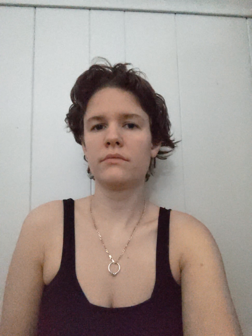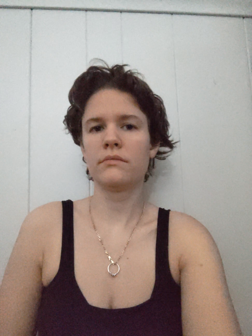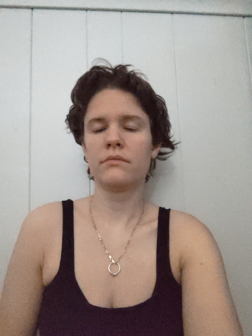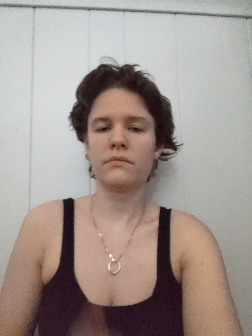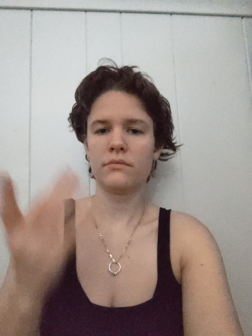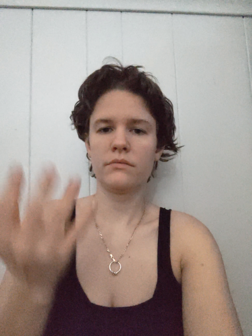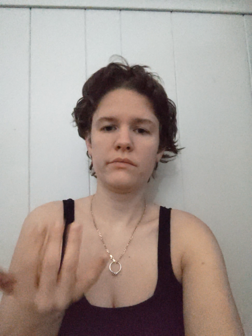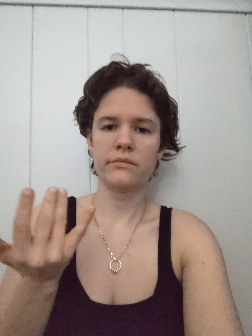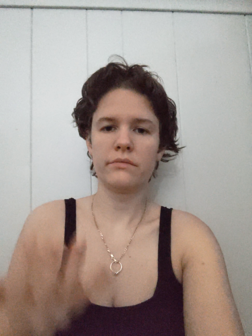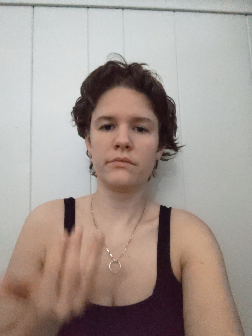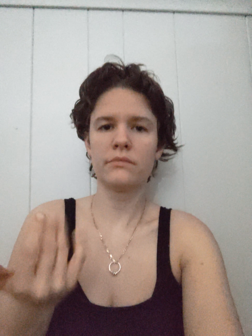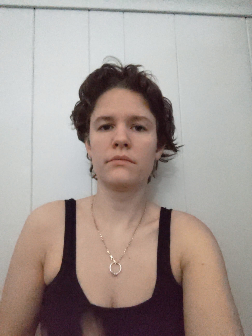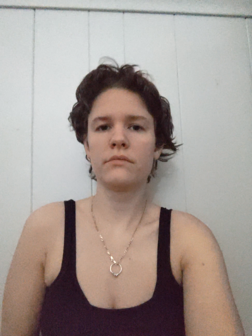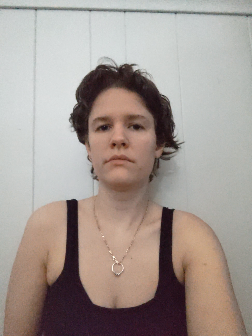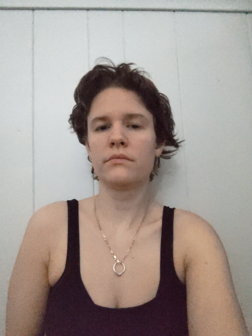wait